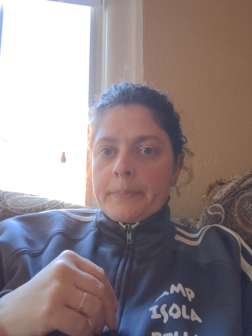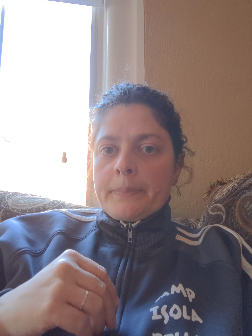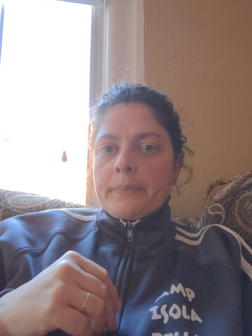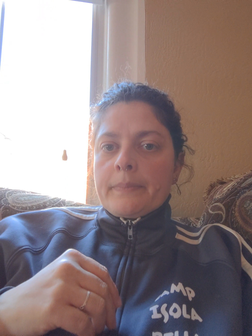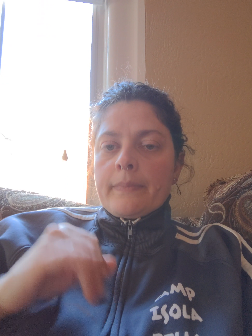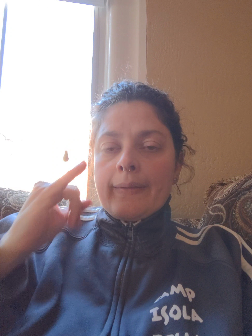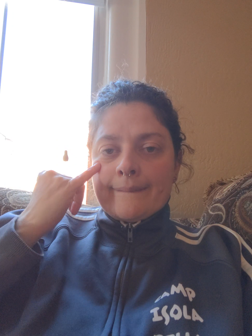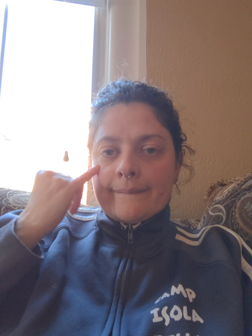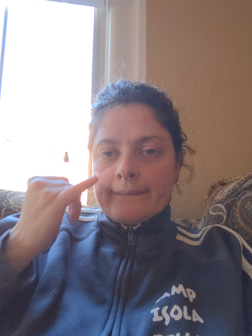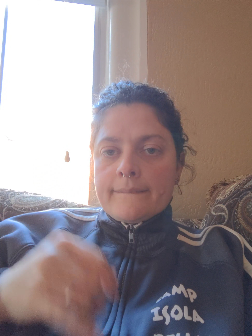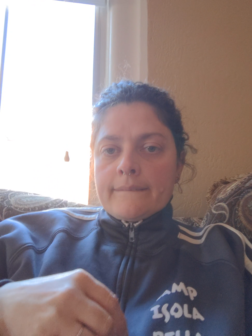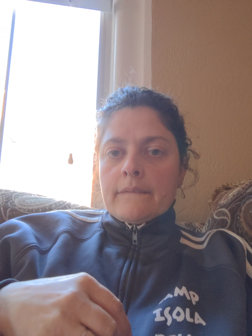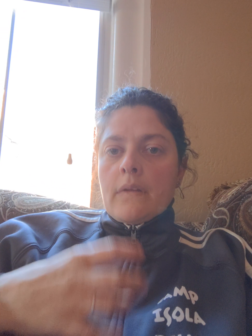if